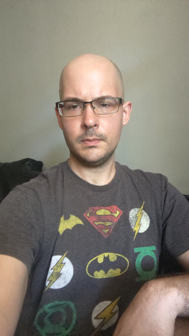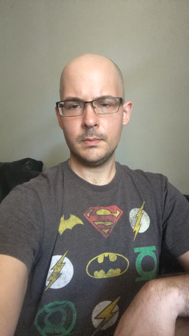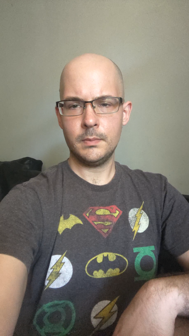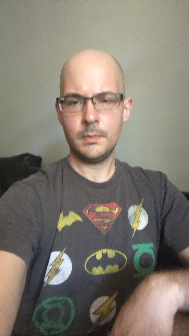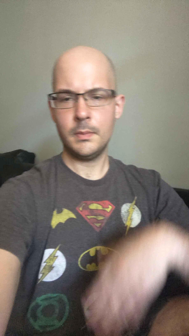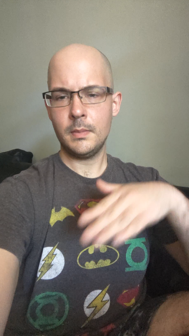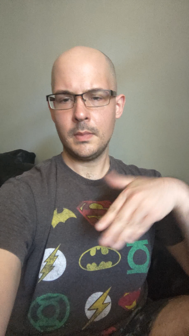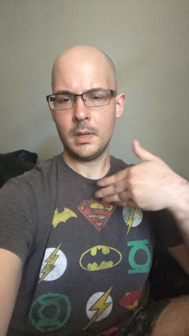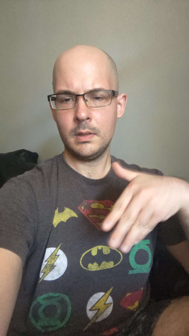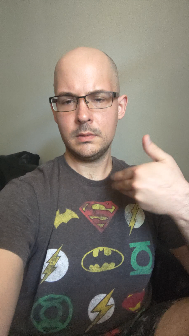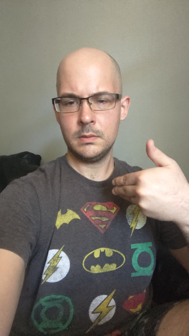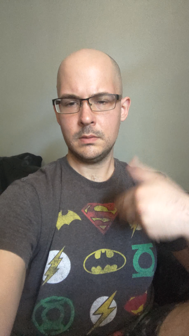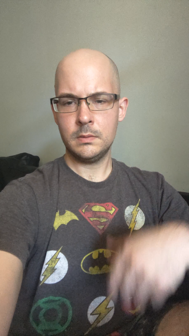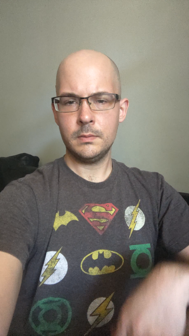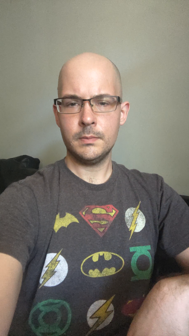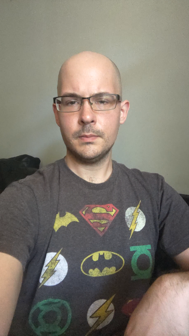pants